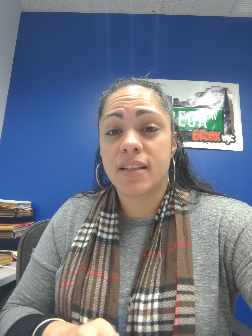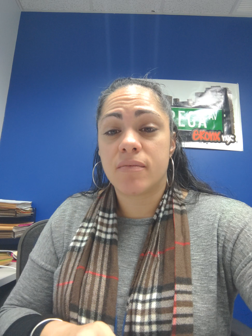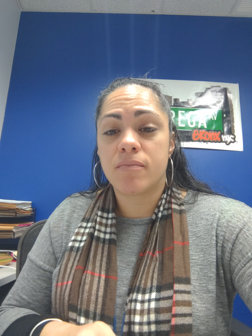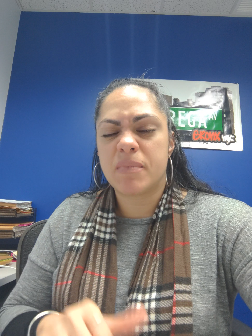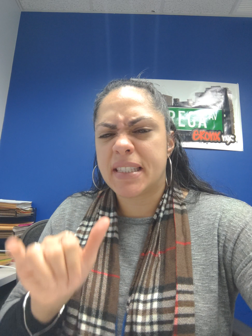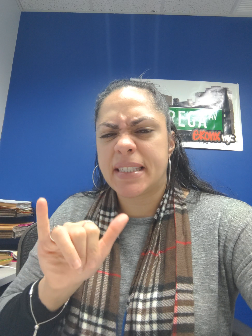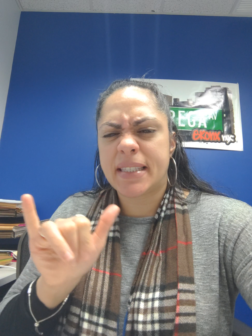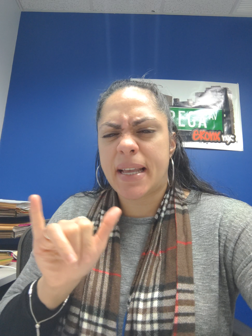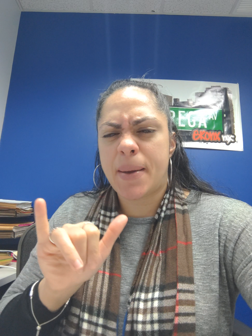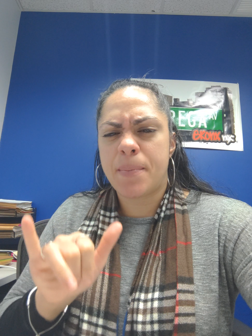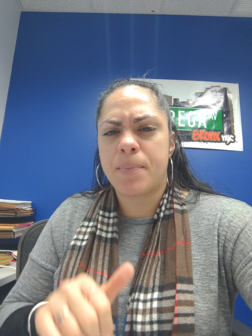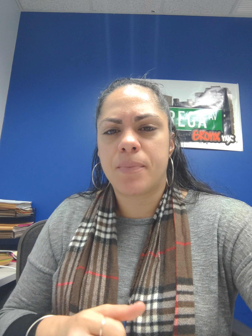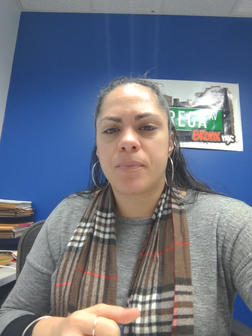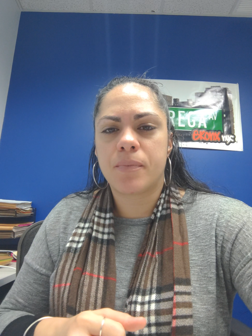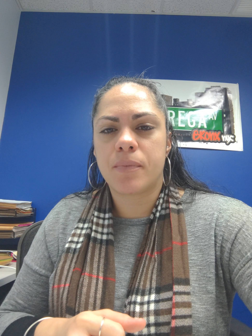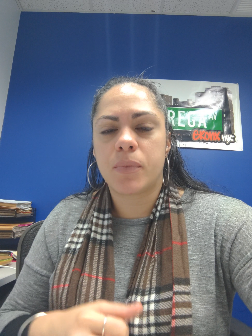same